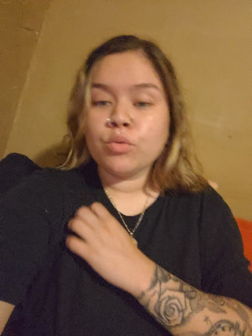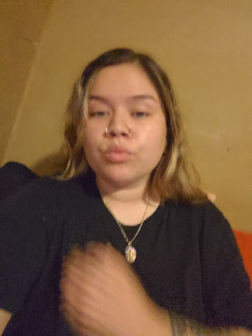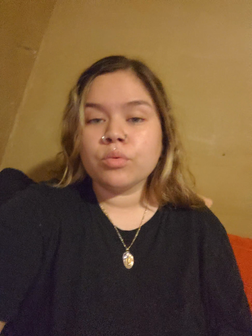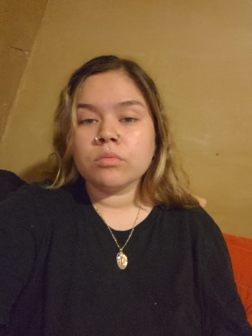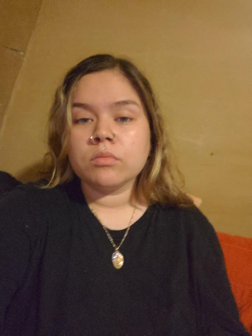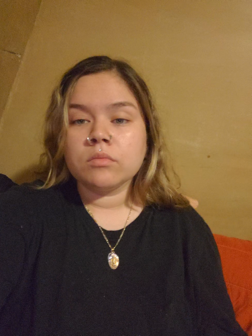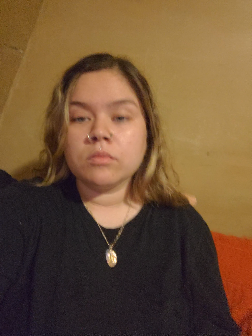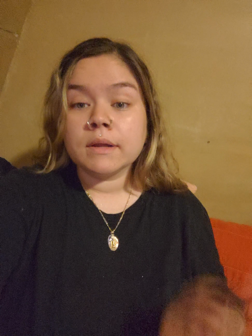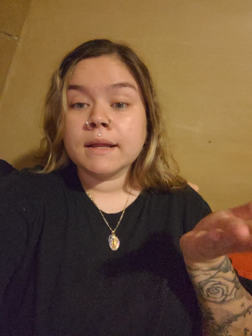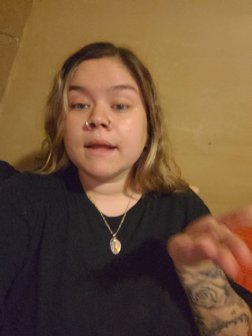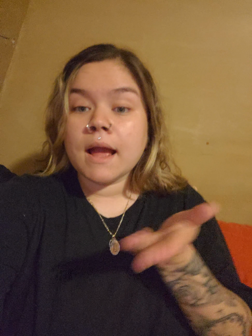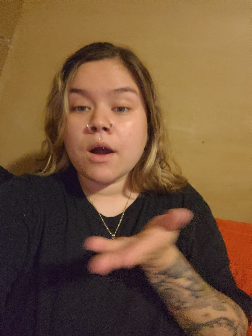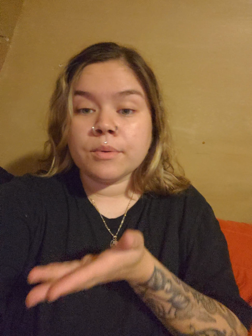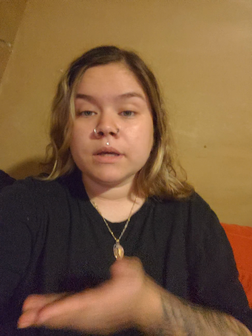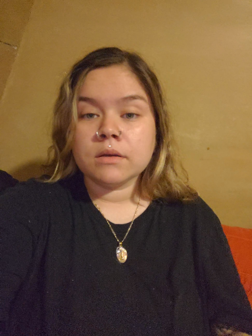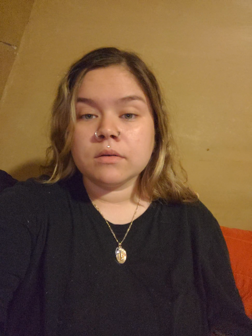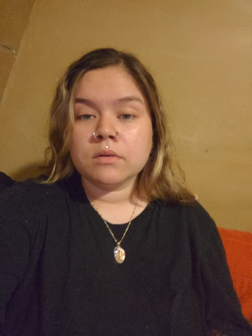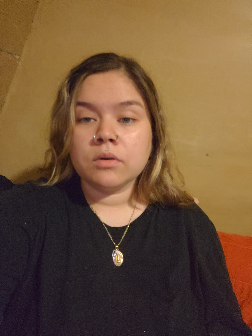carry